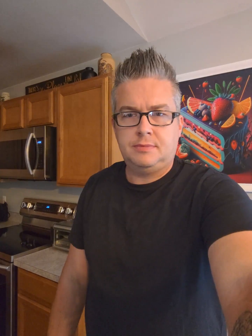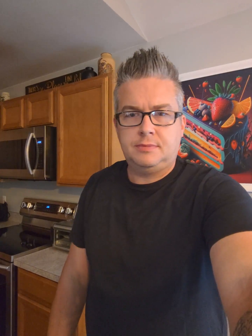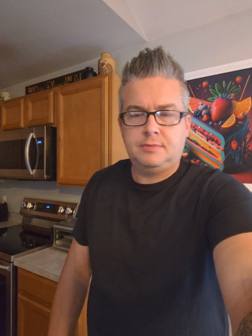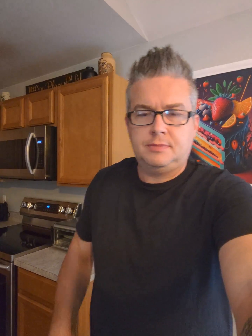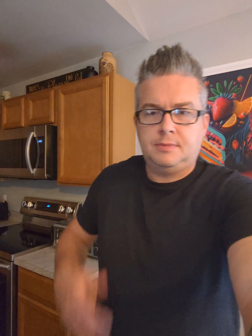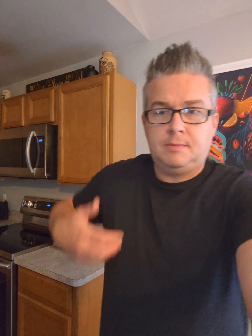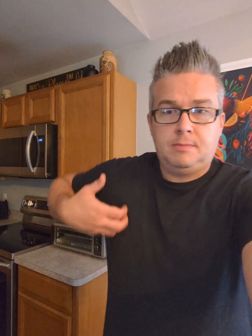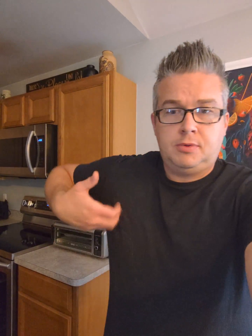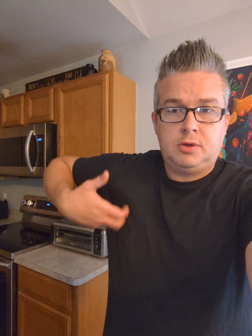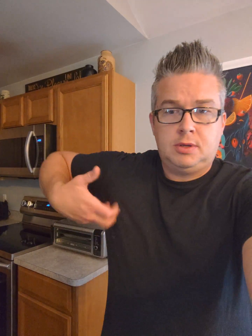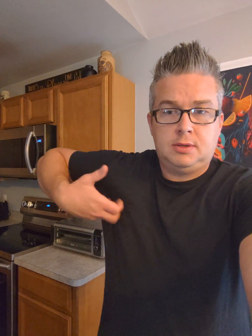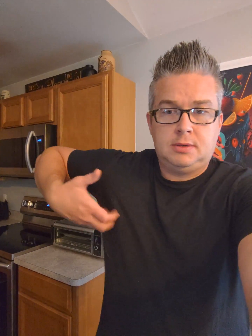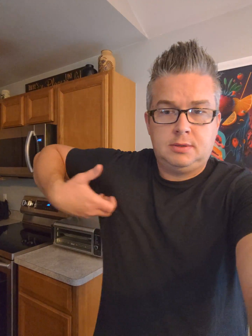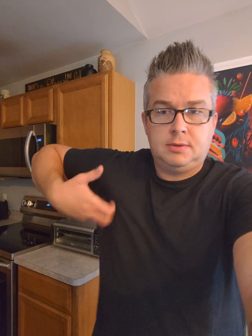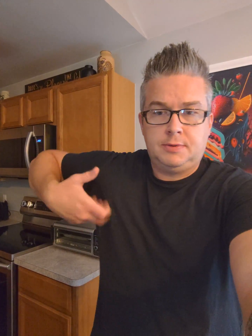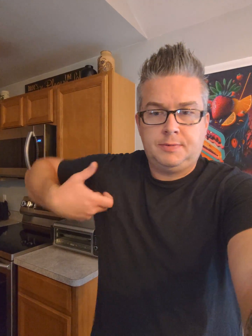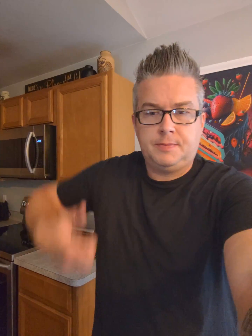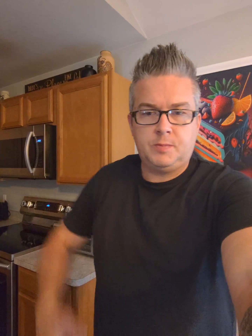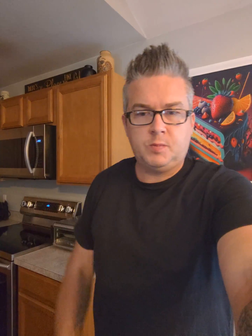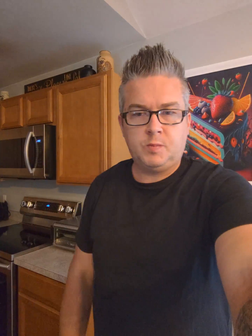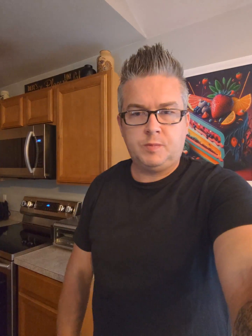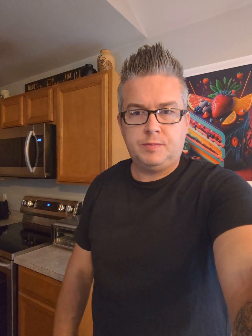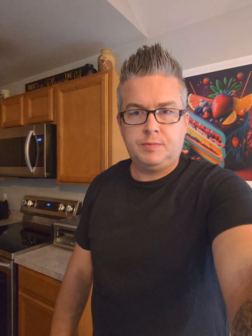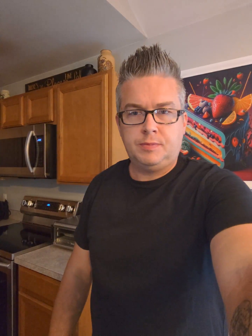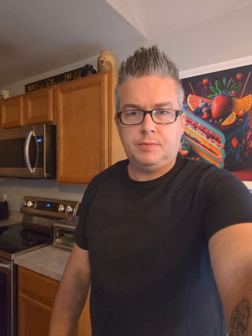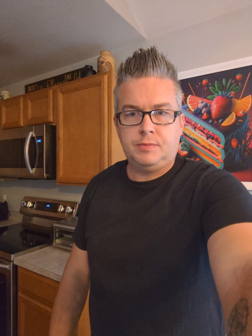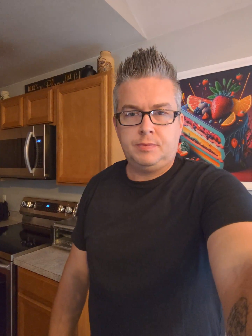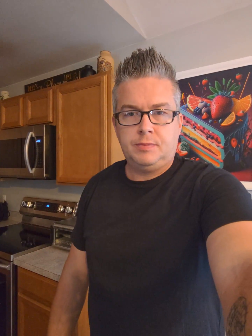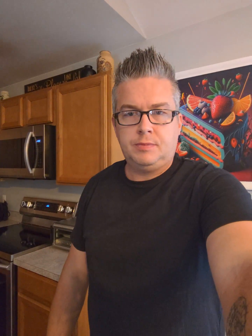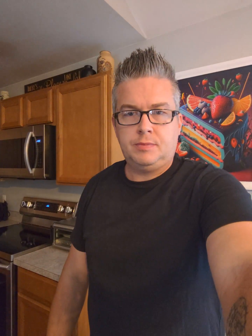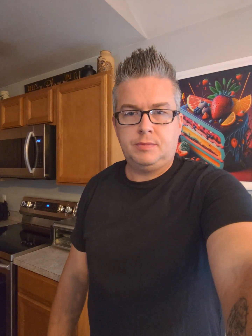monkey